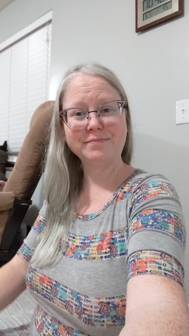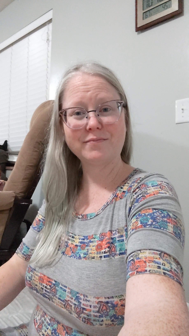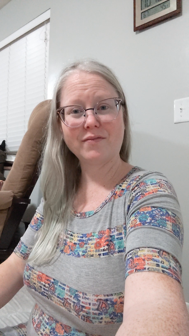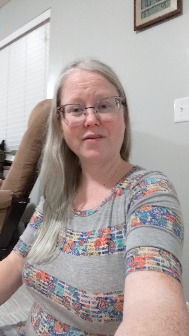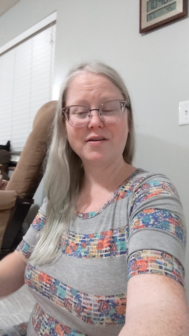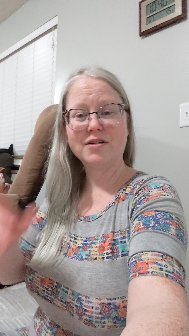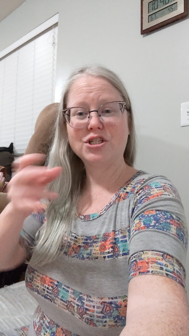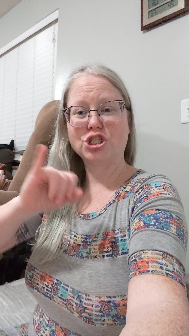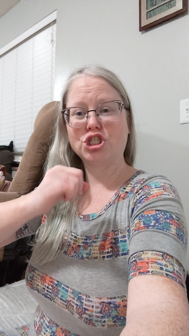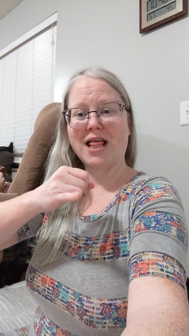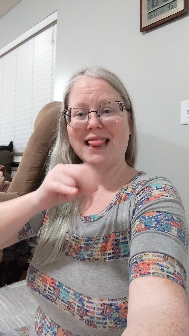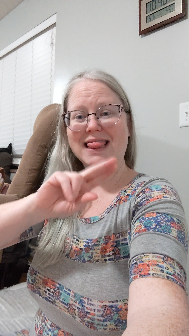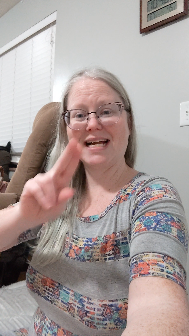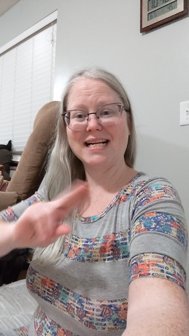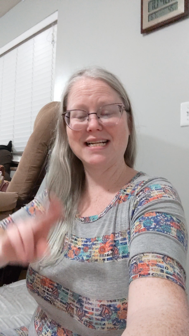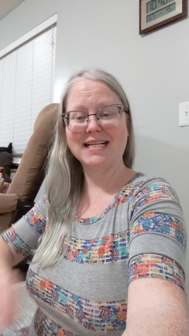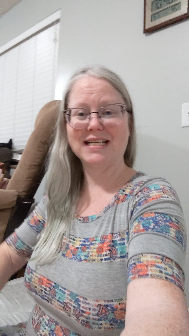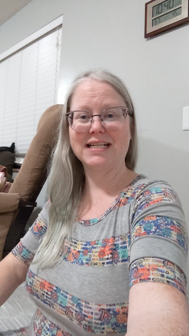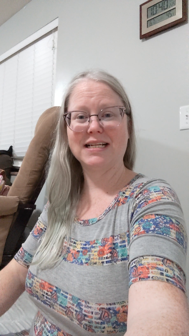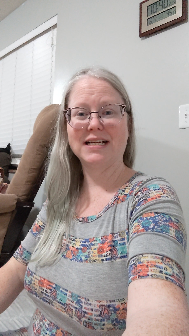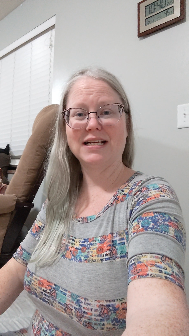jelly